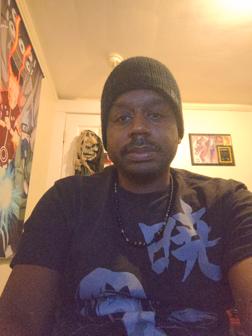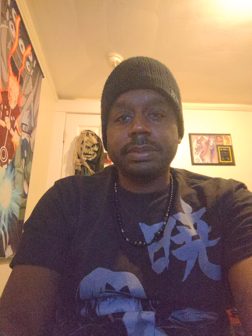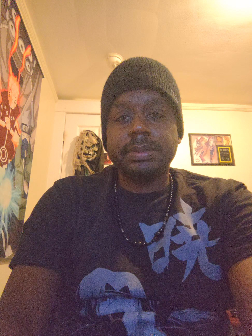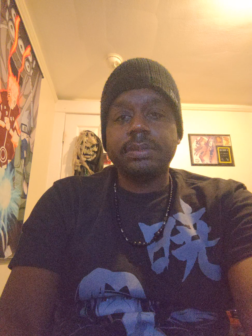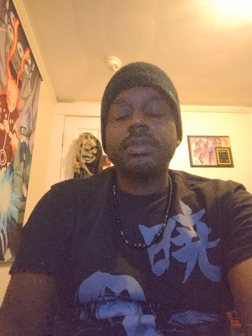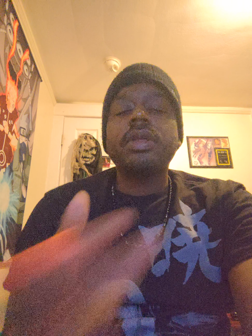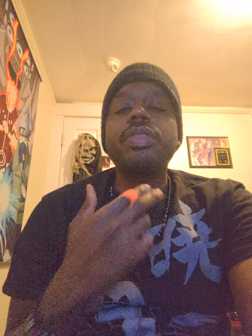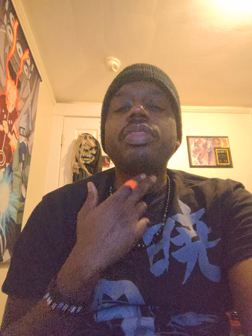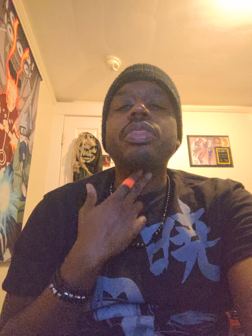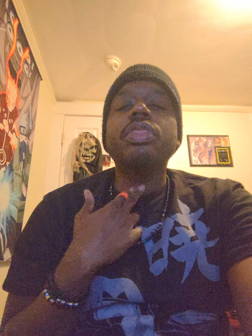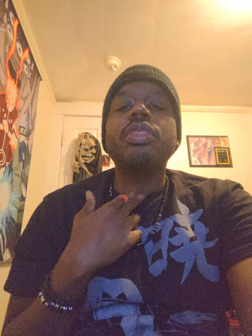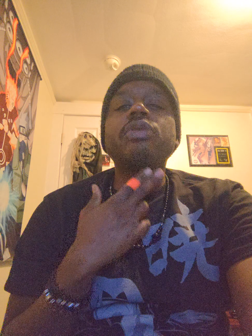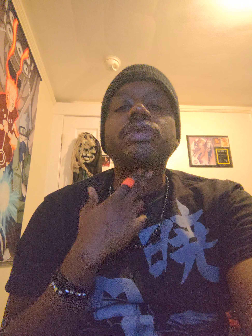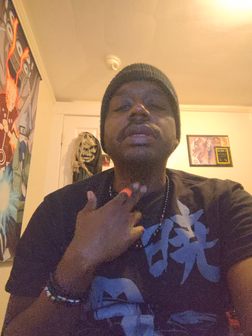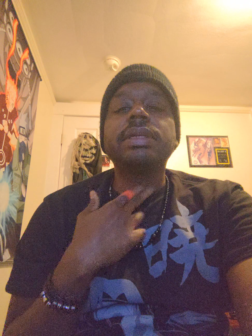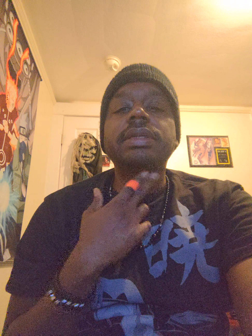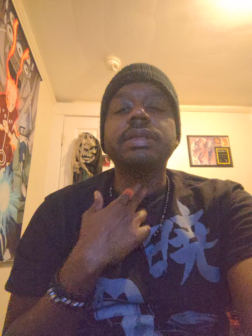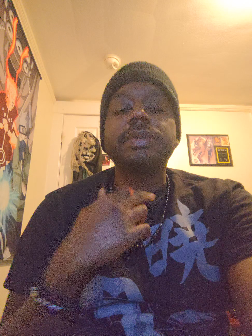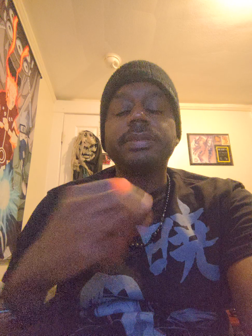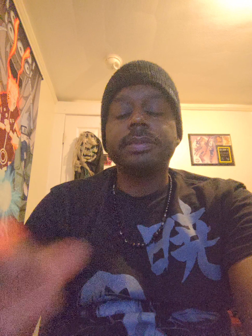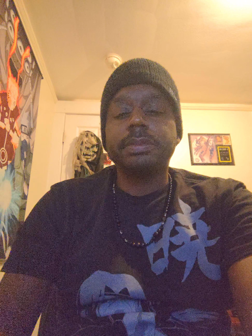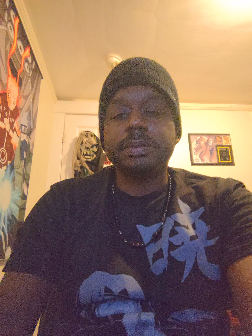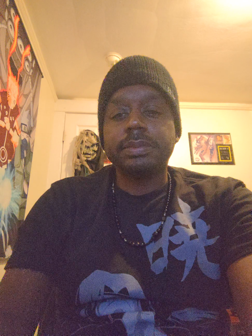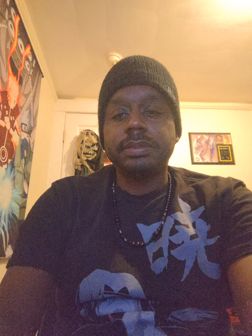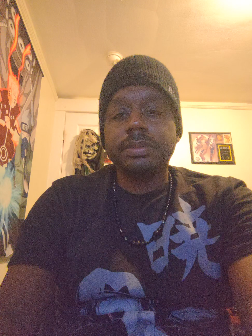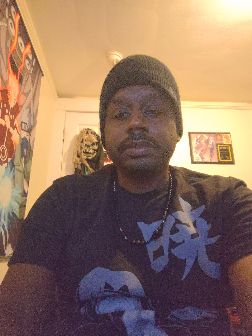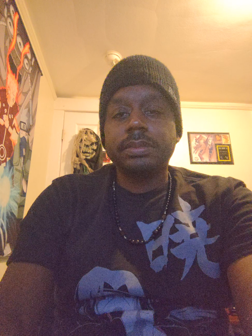thirsty